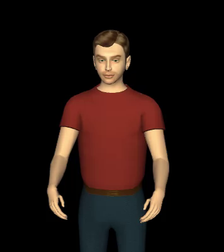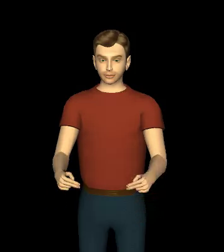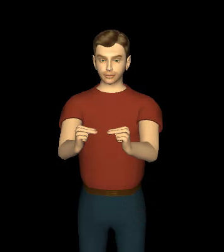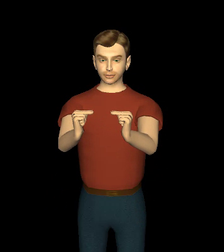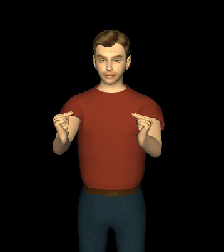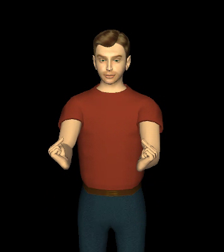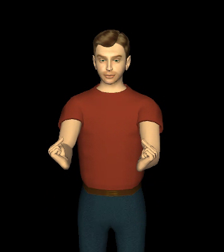جسر